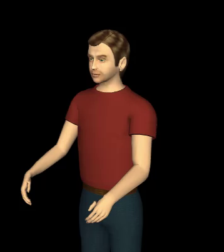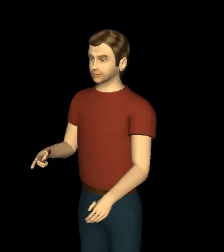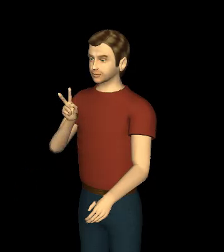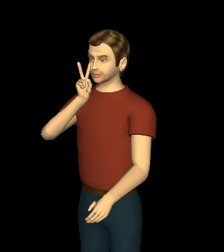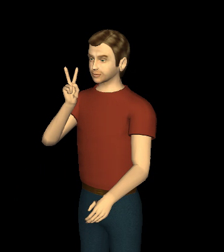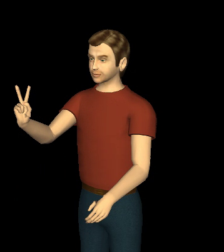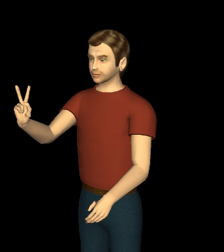يشاهد